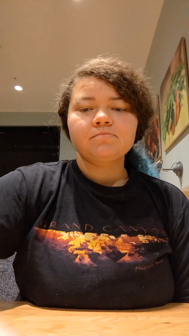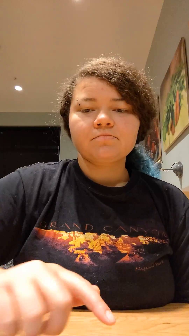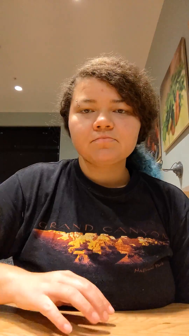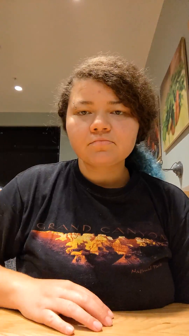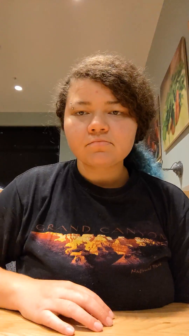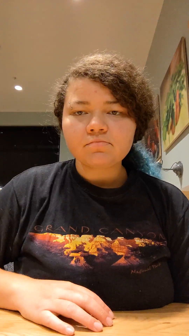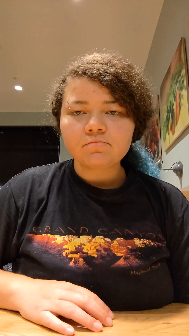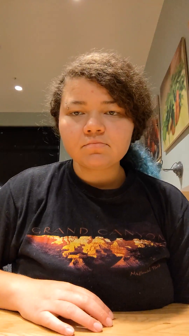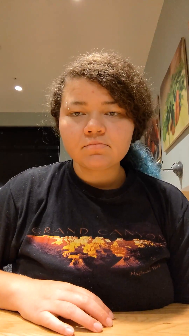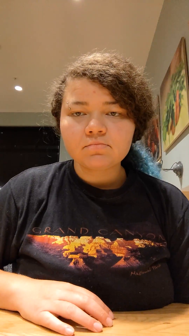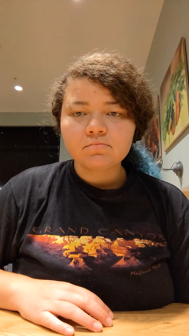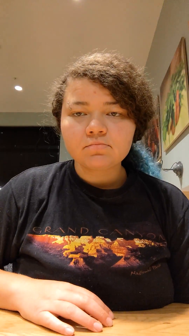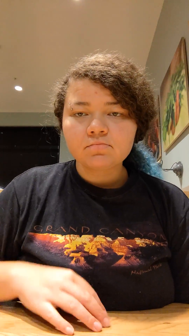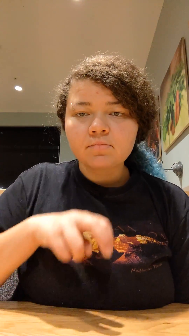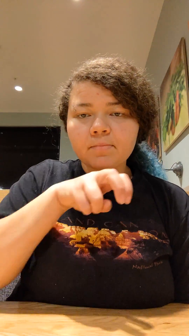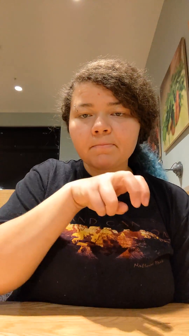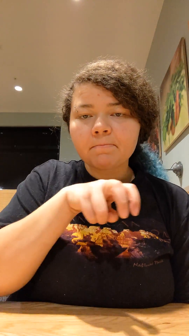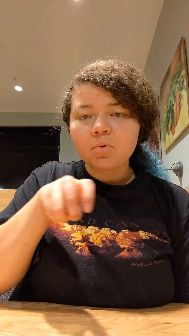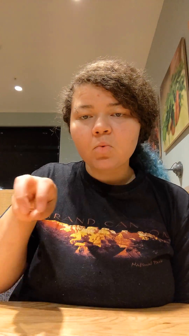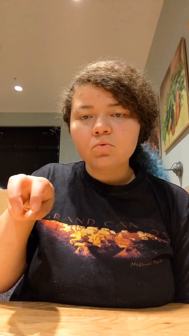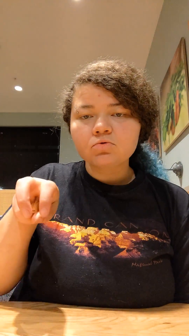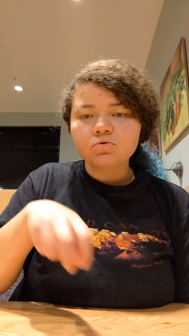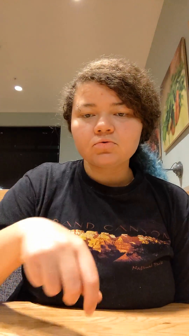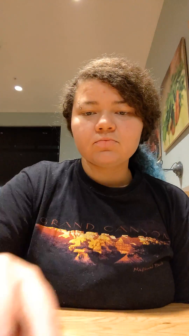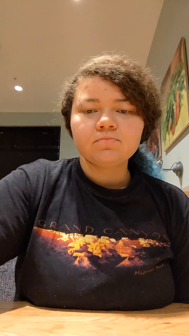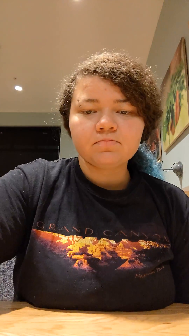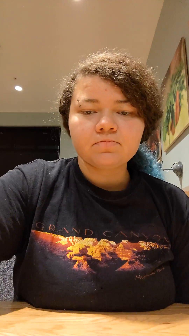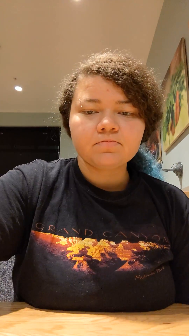porch